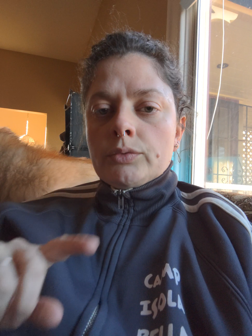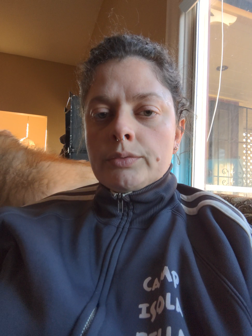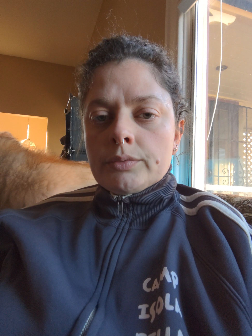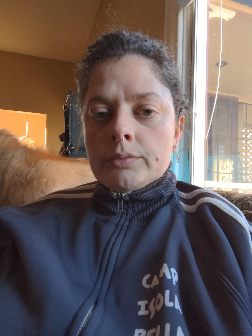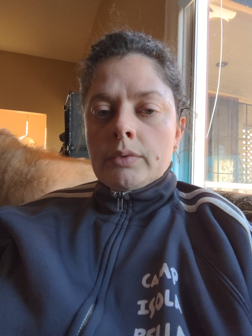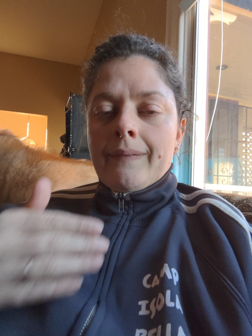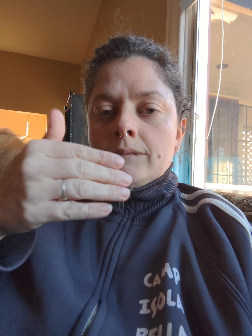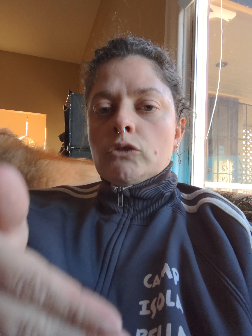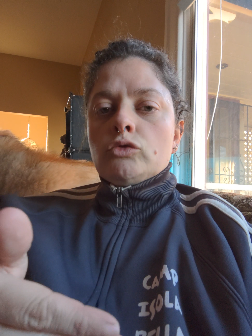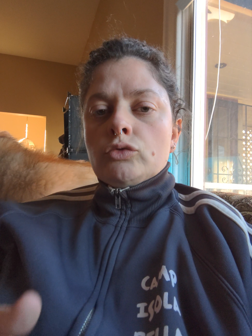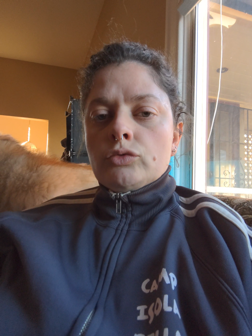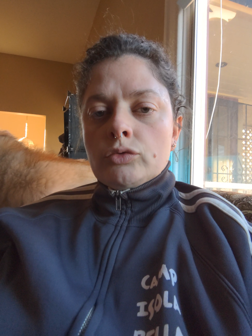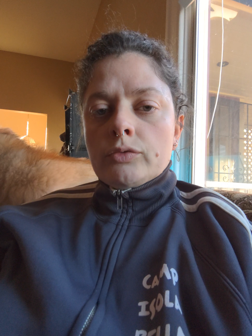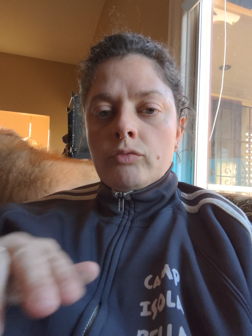after